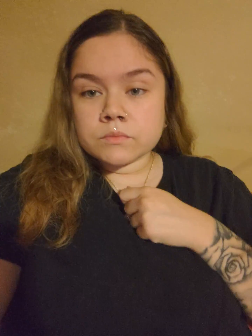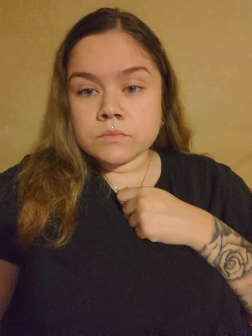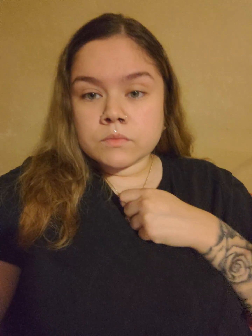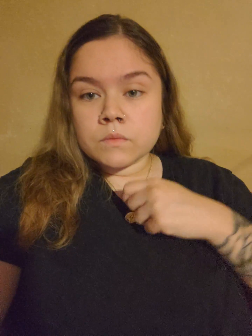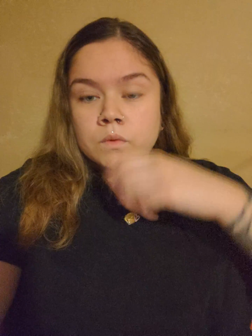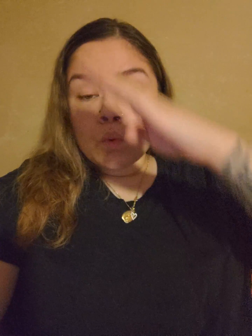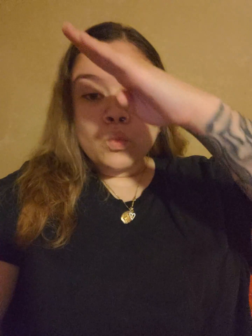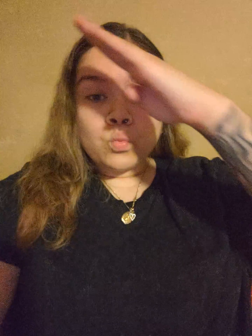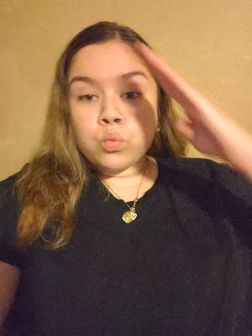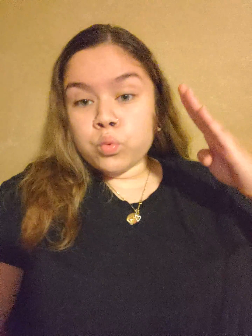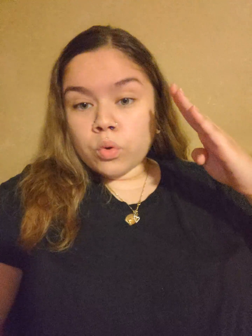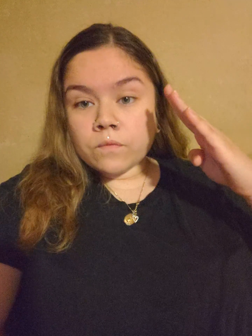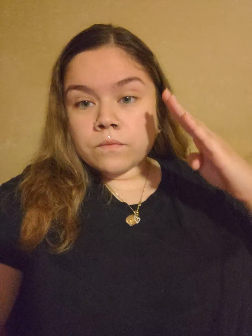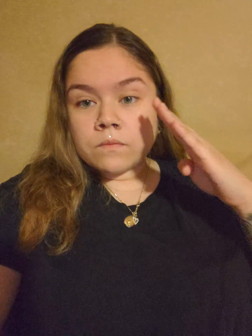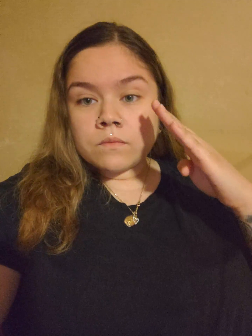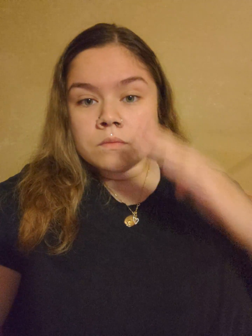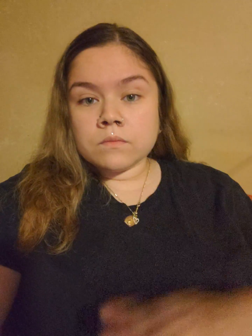roof